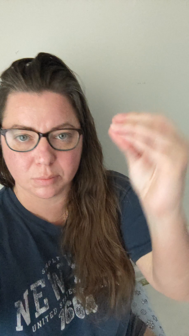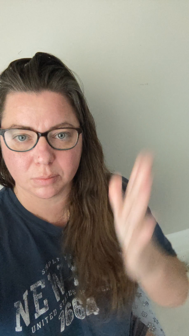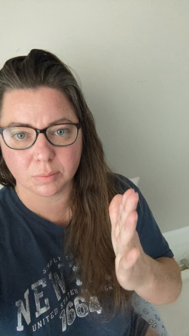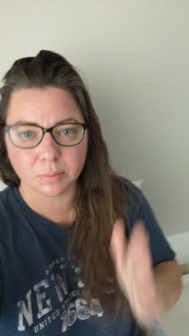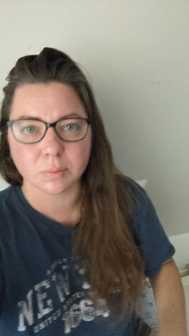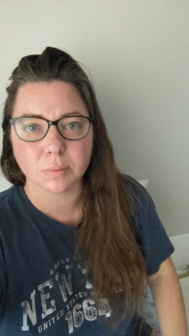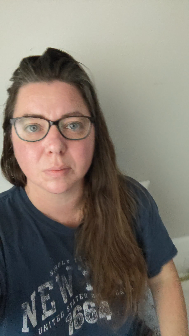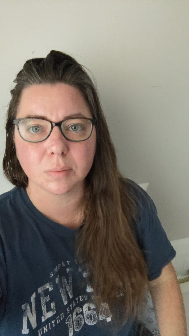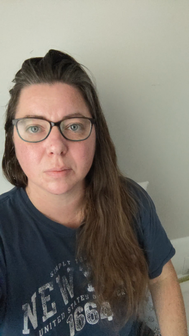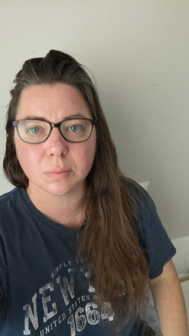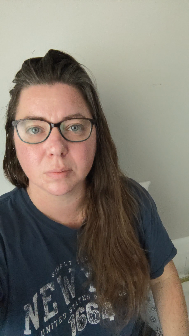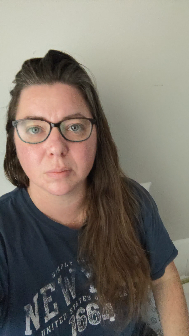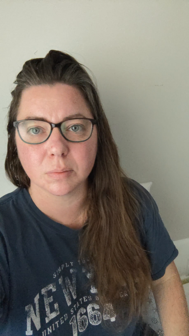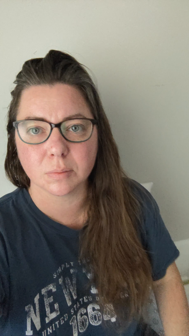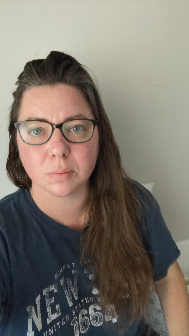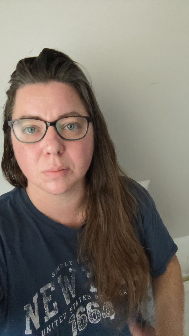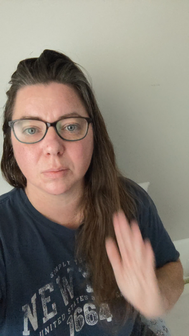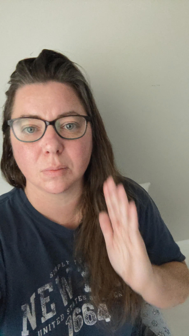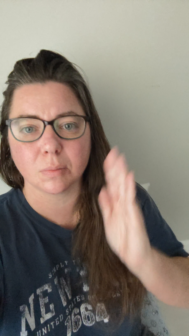over